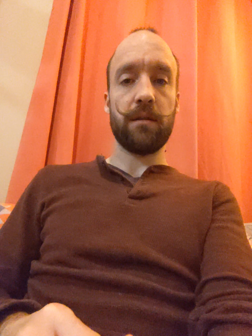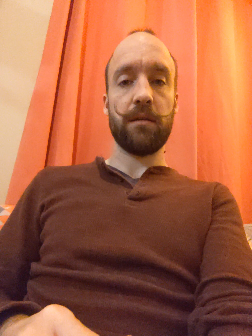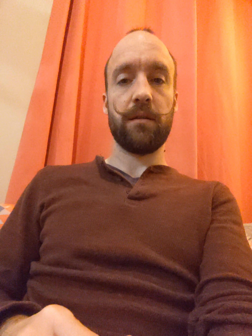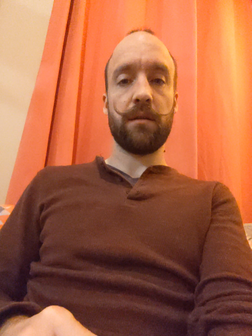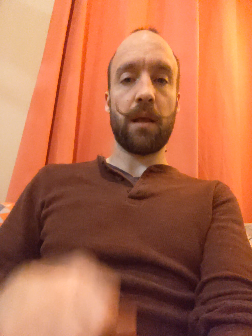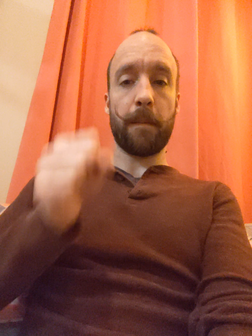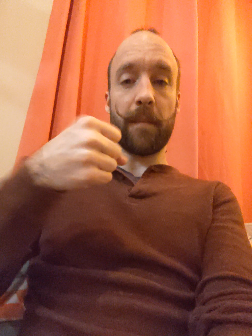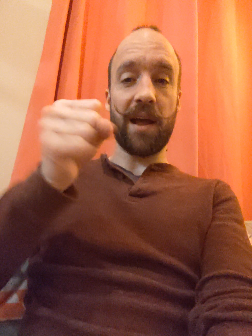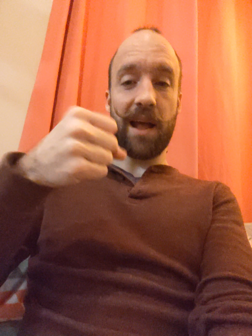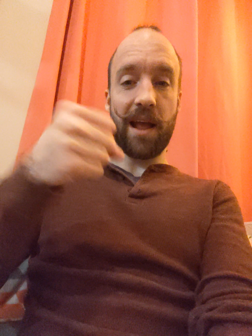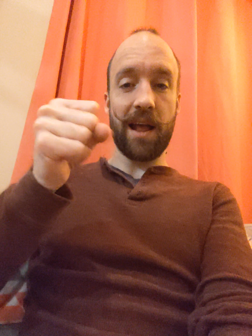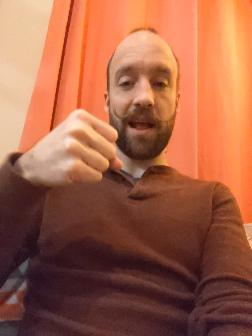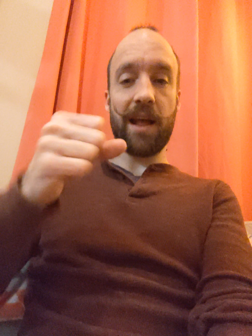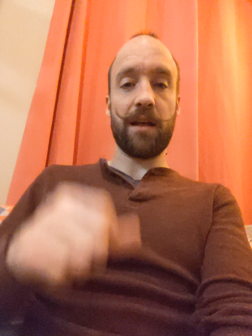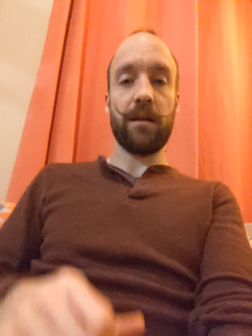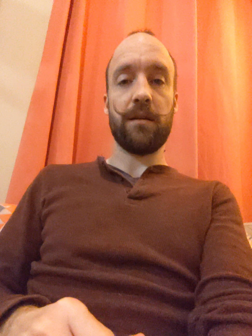make